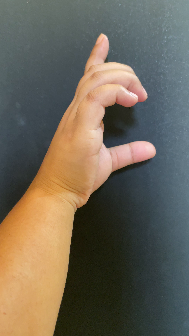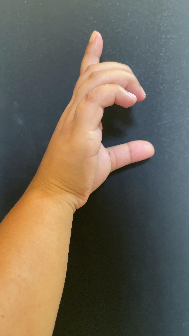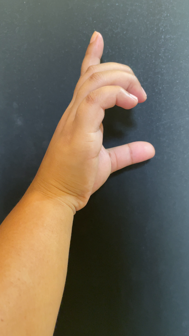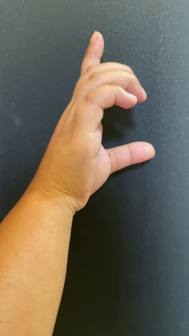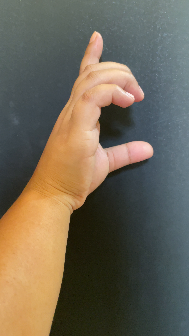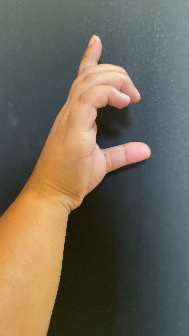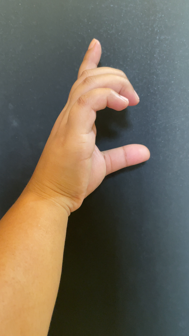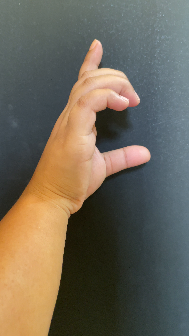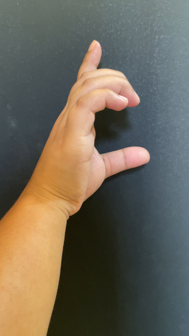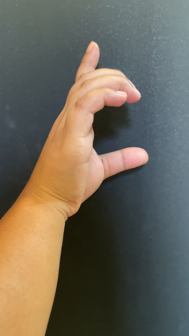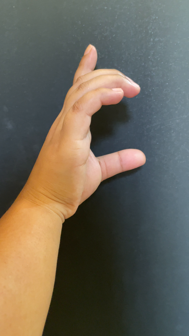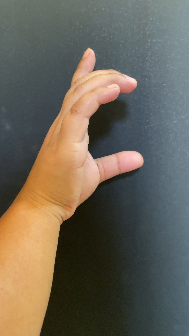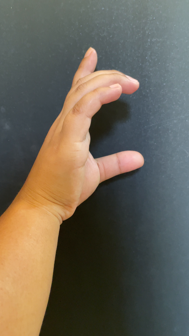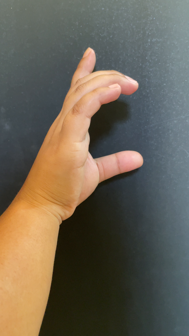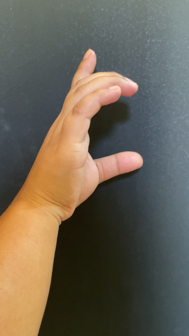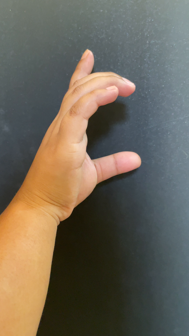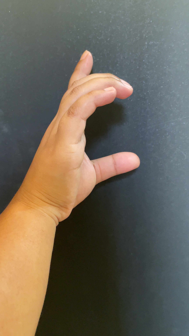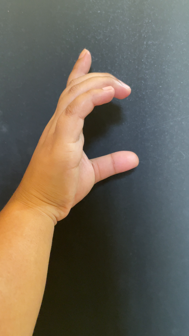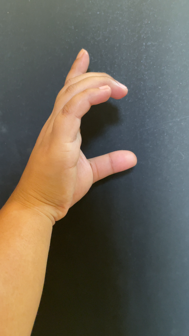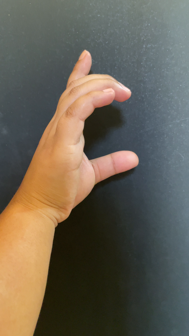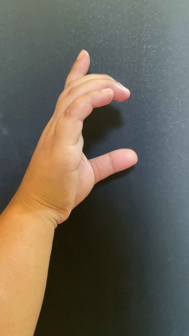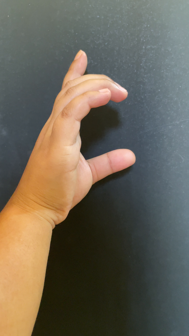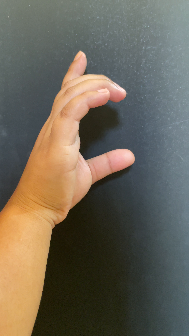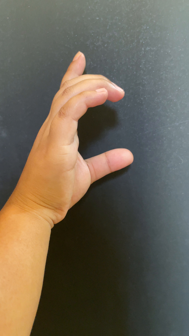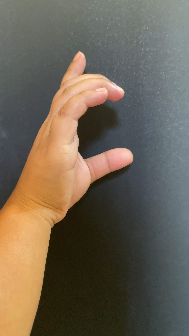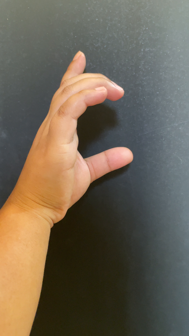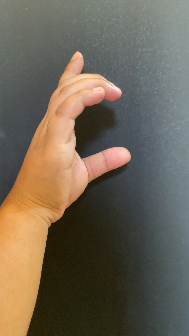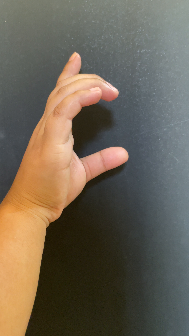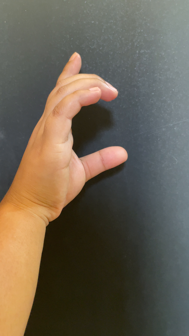ट